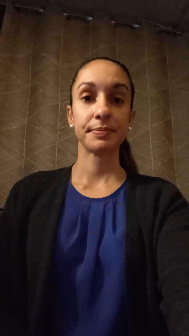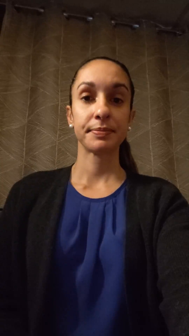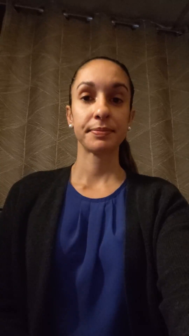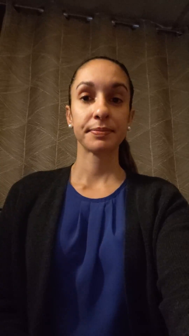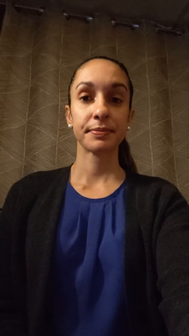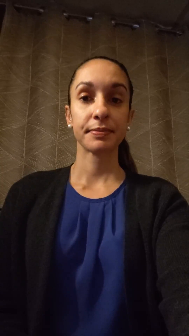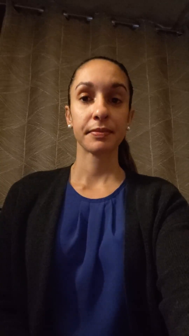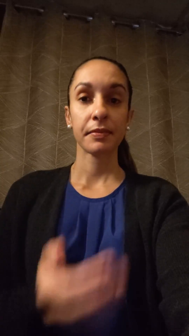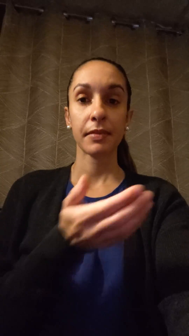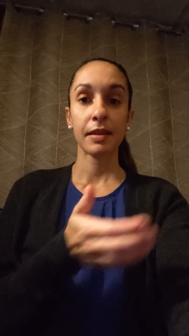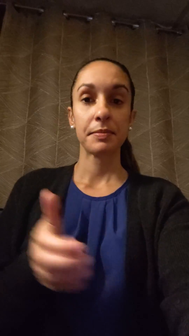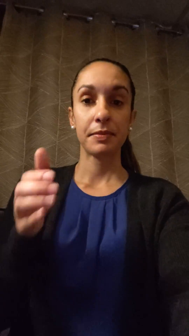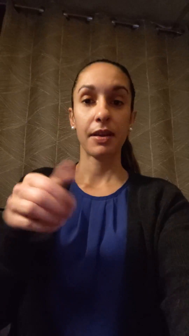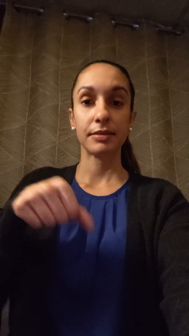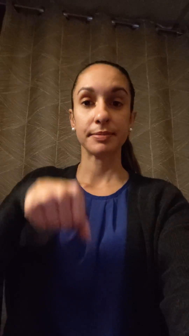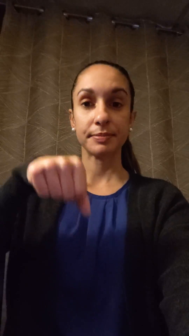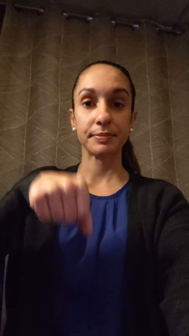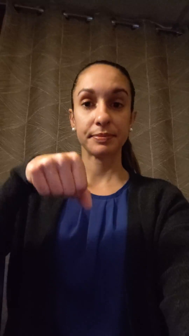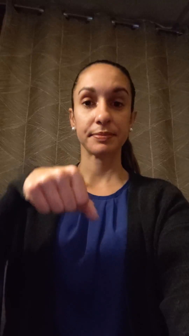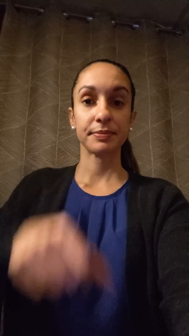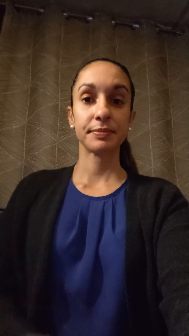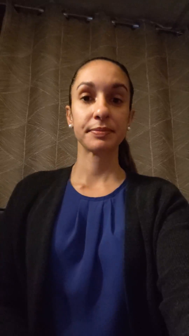basket